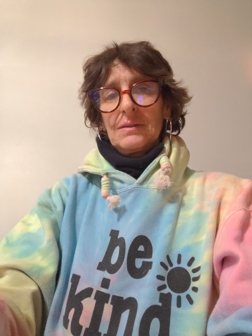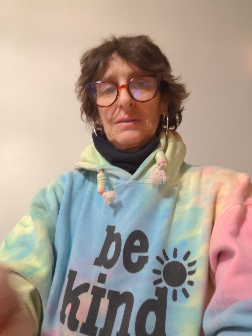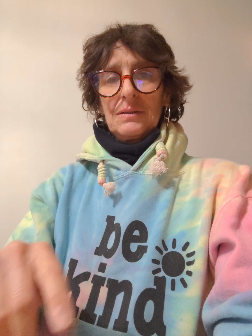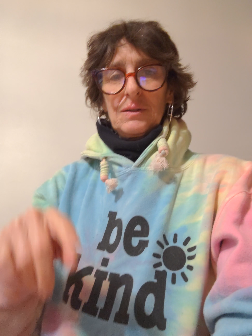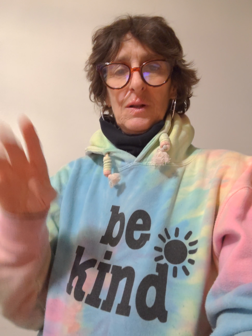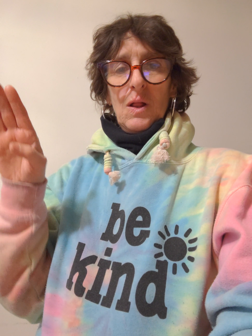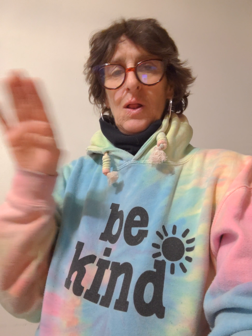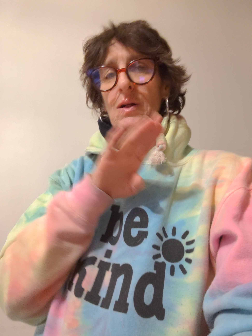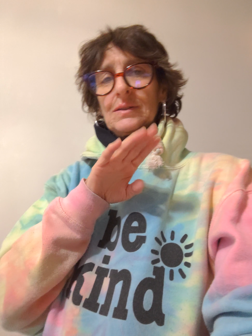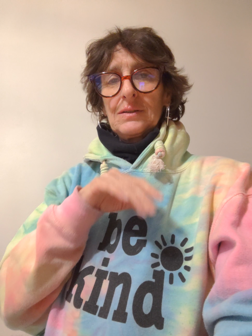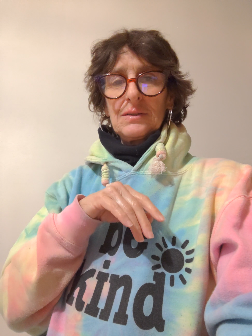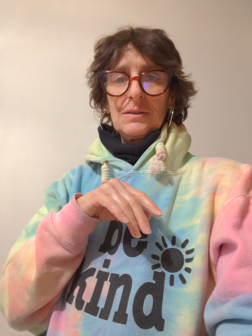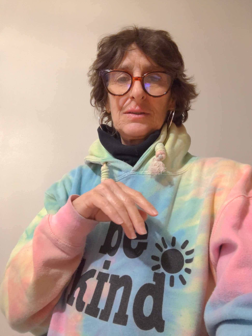close